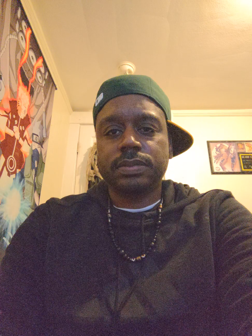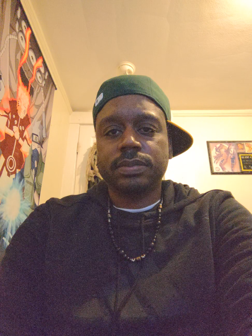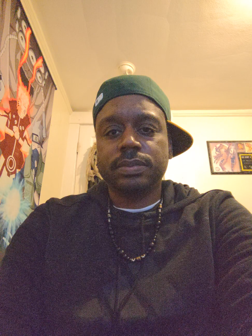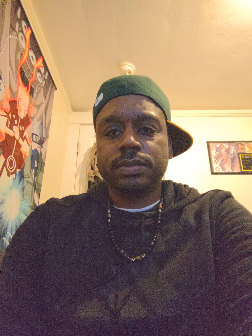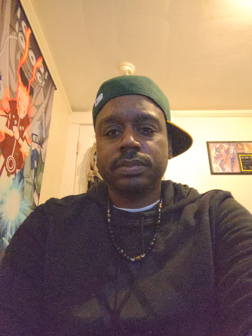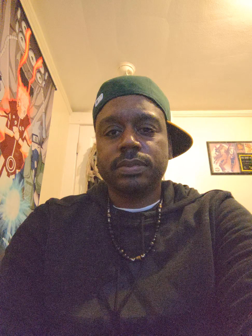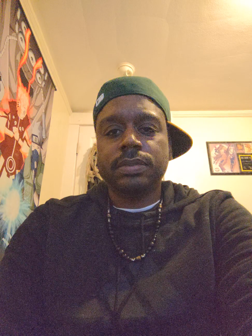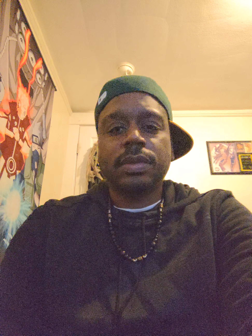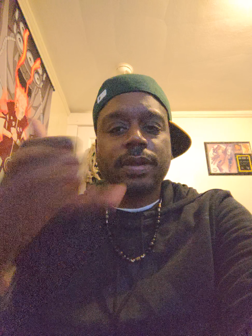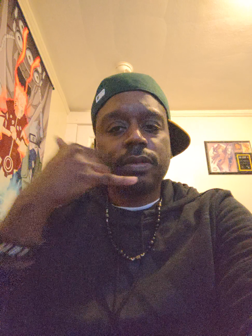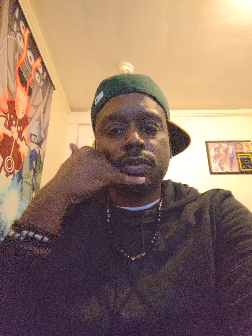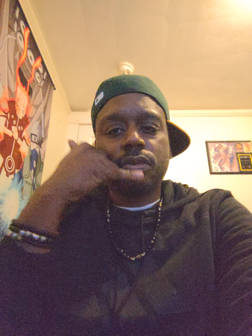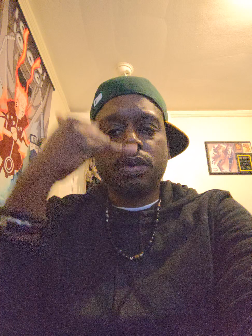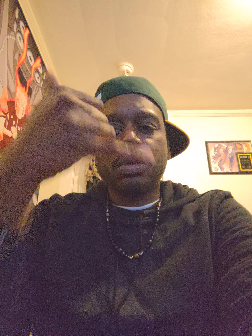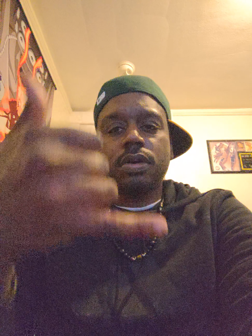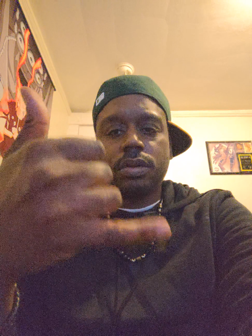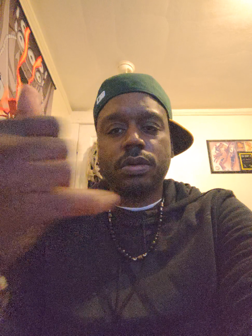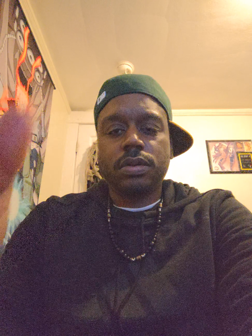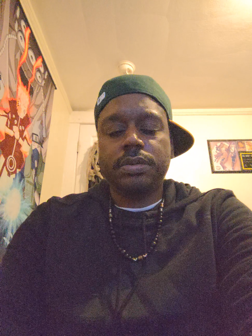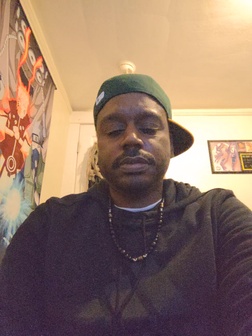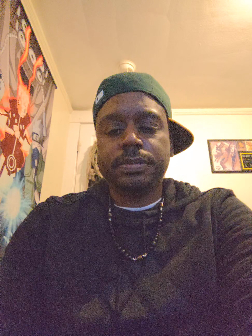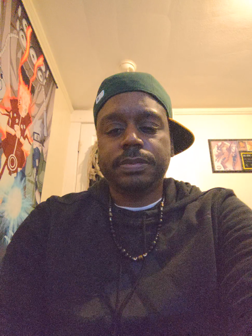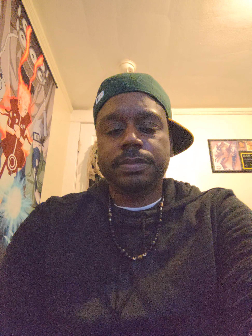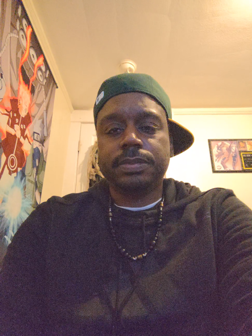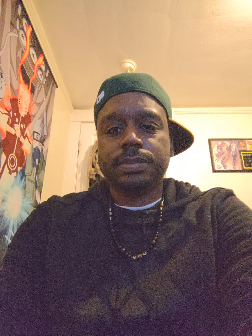call on the phone